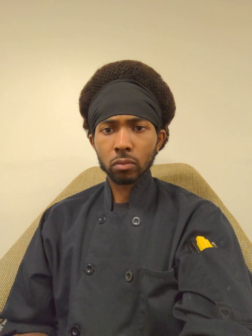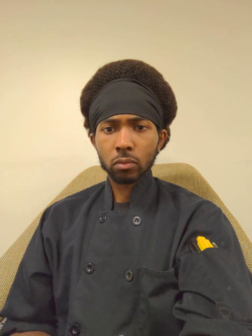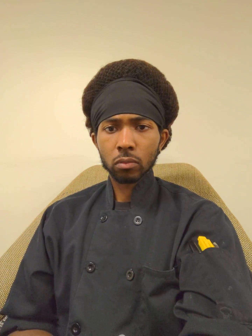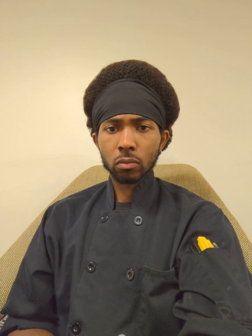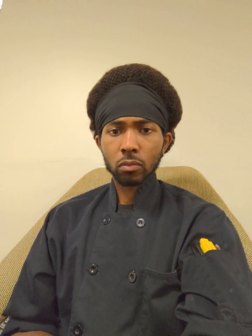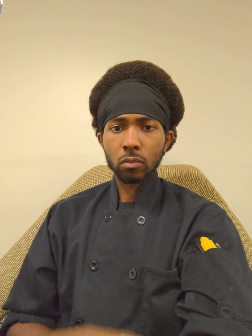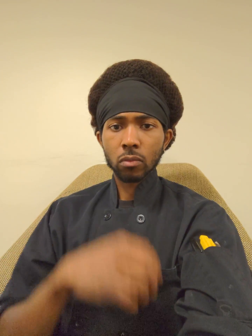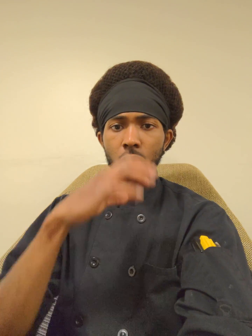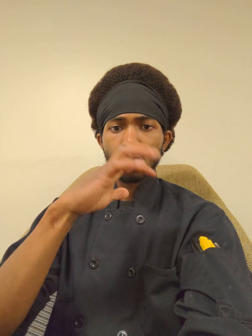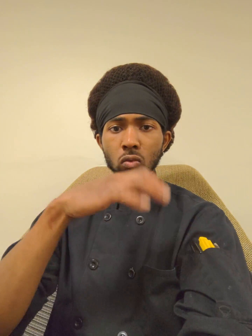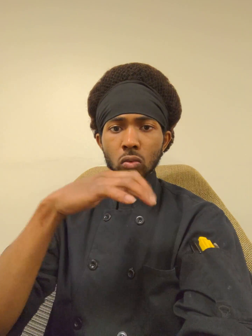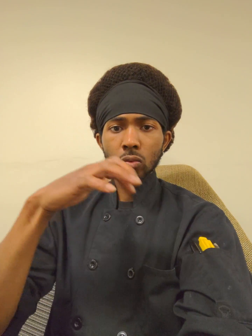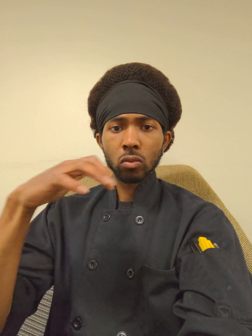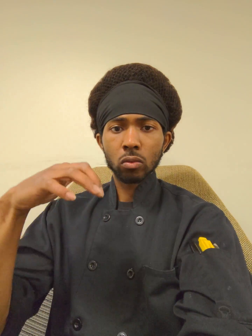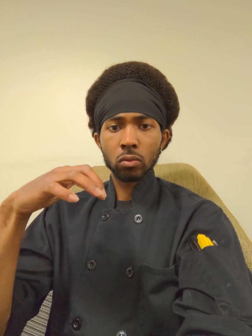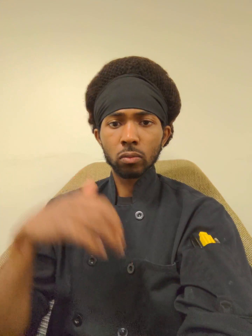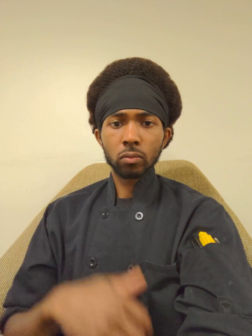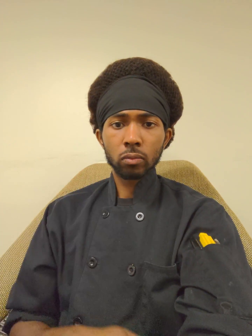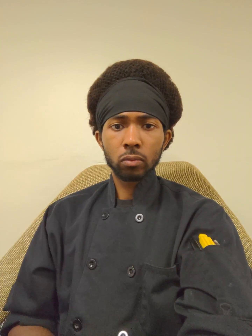grapes